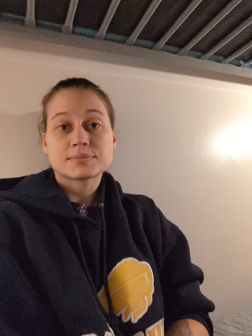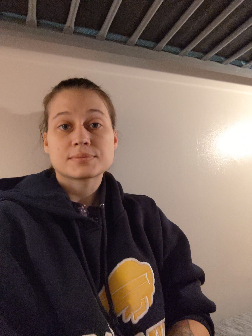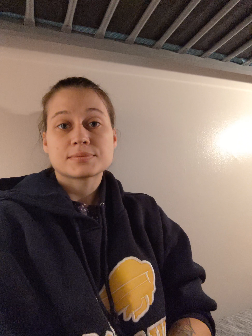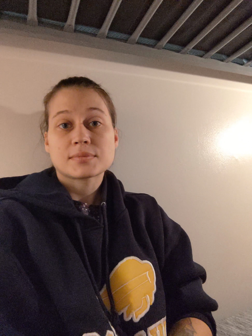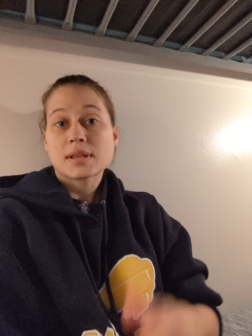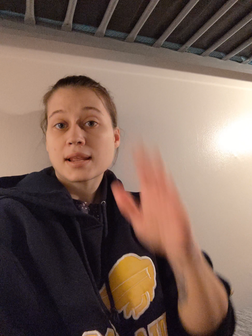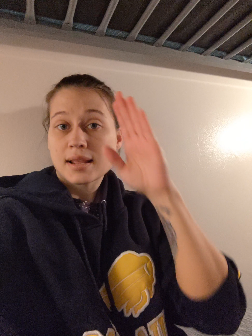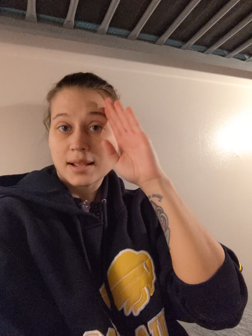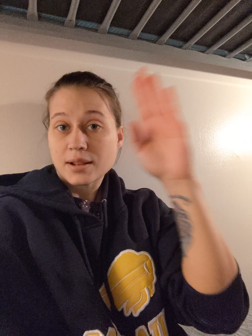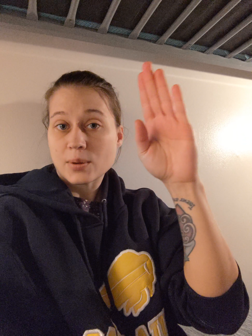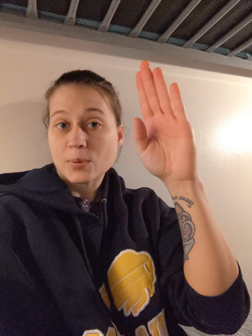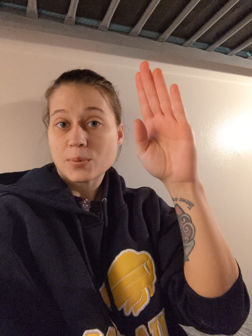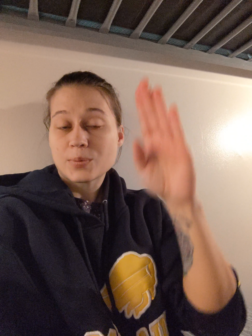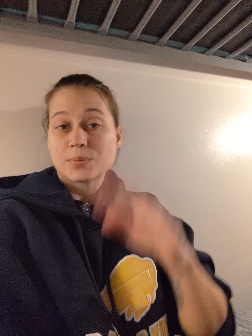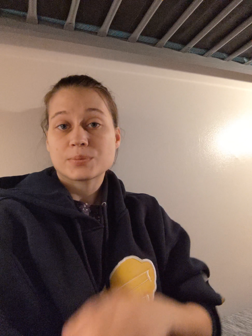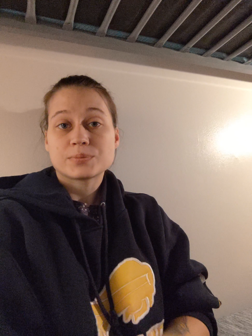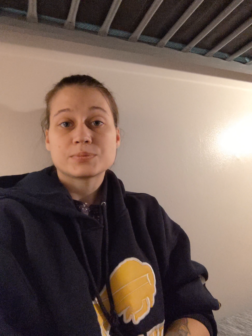hello